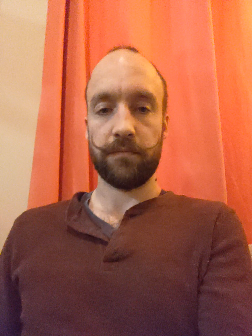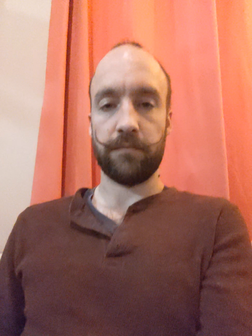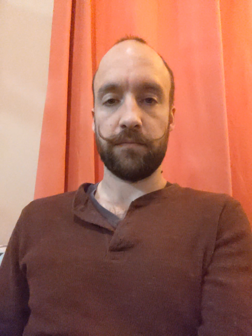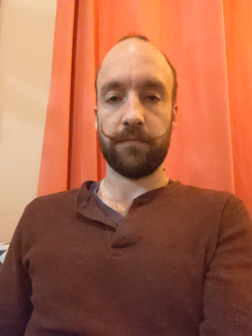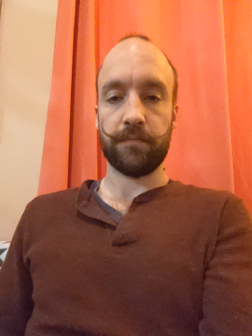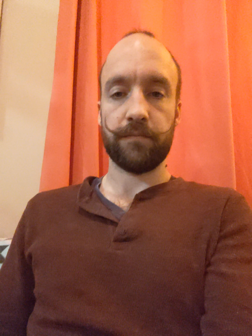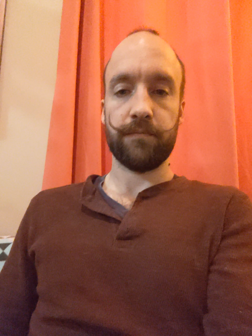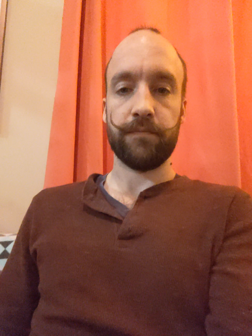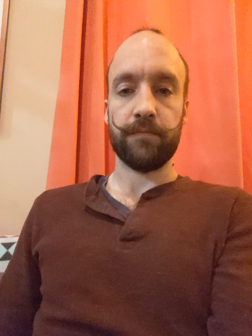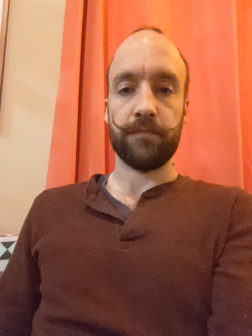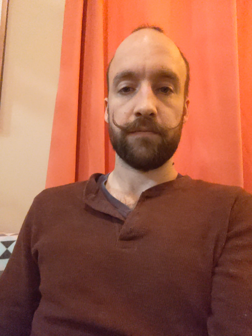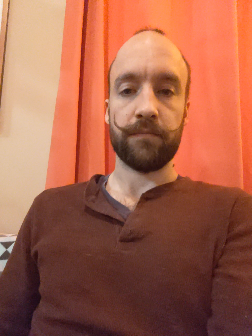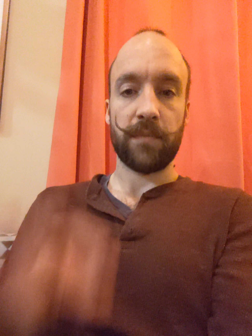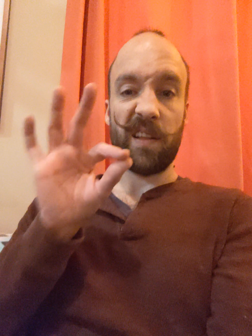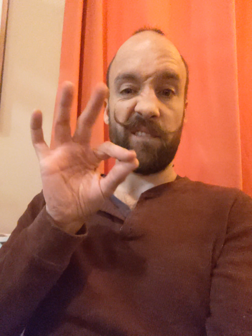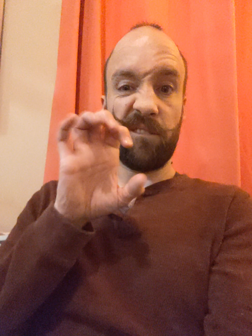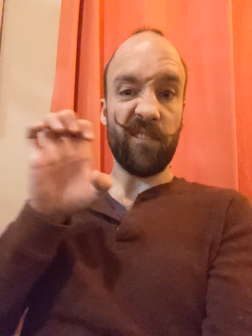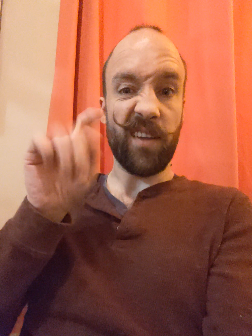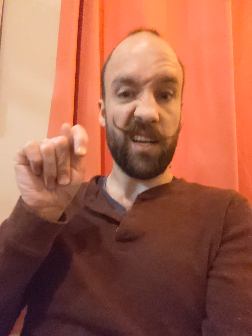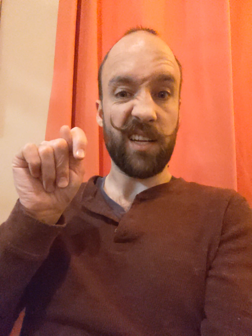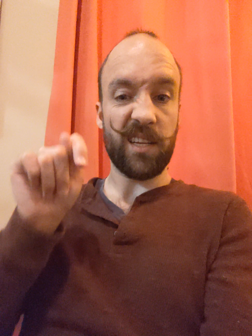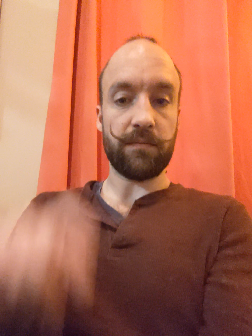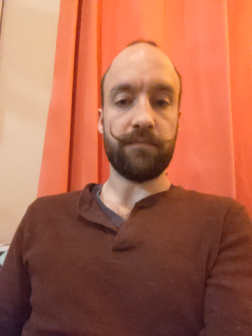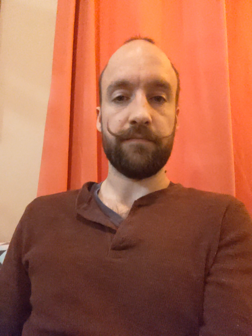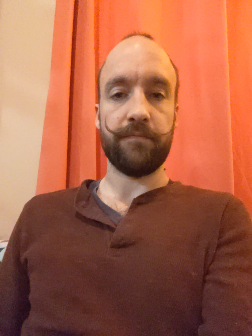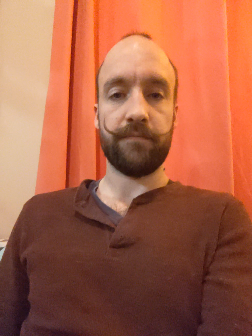feet